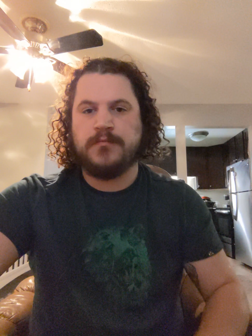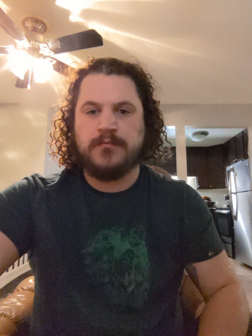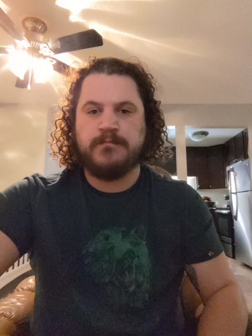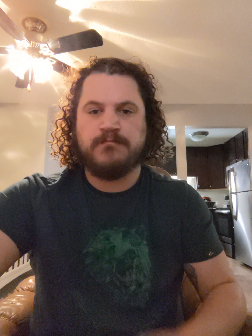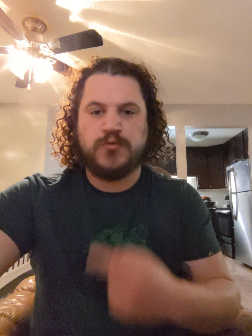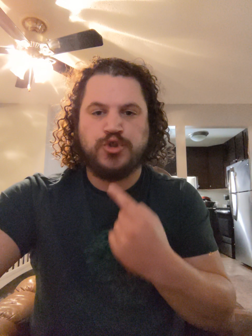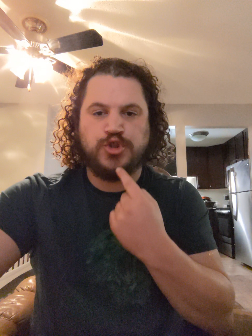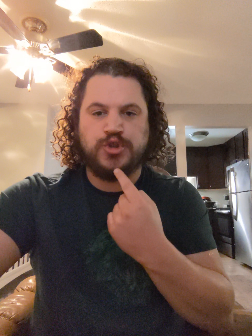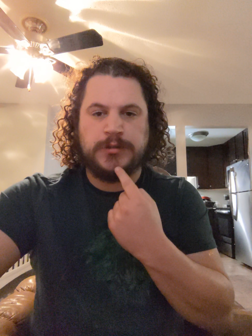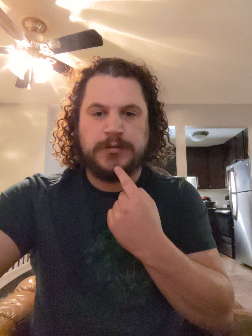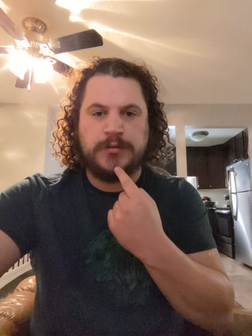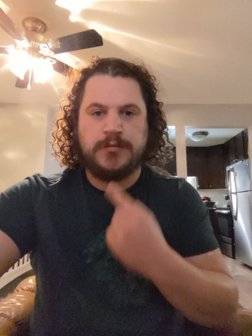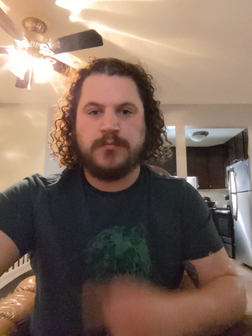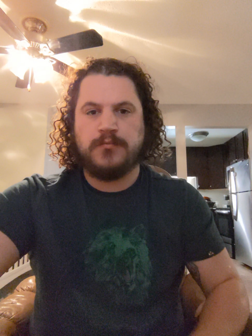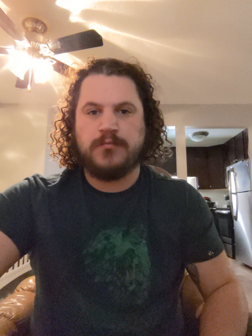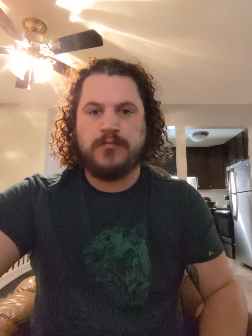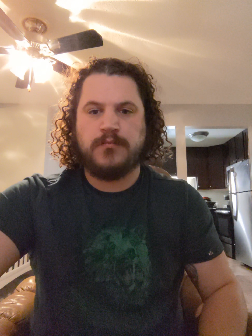chin